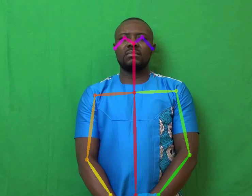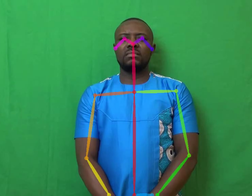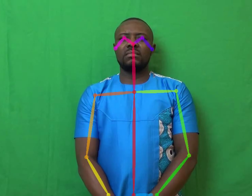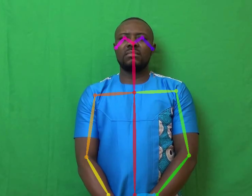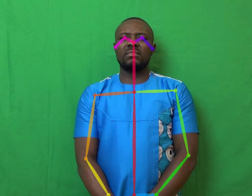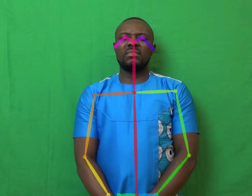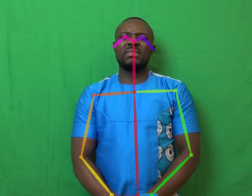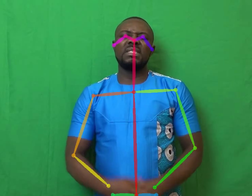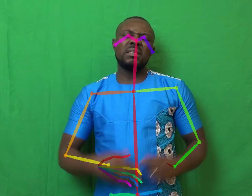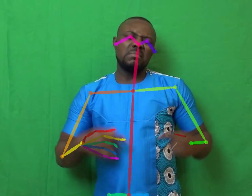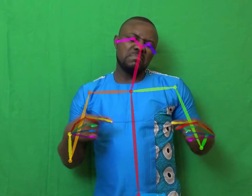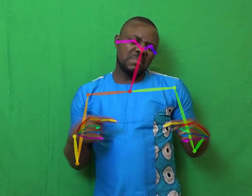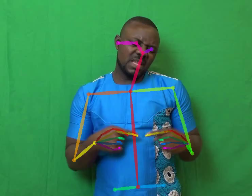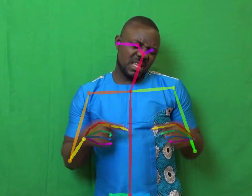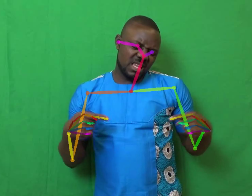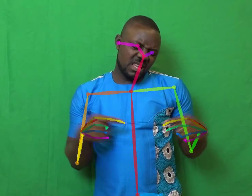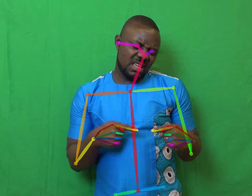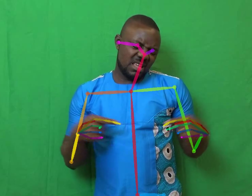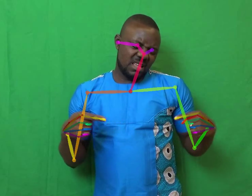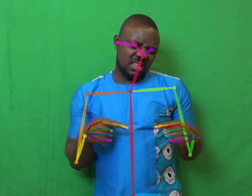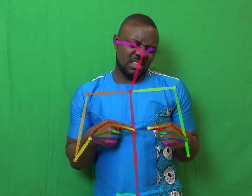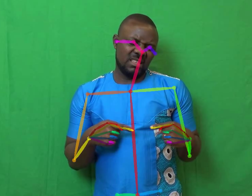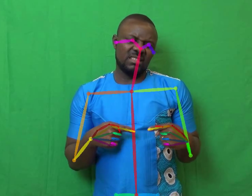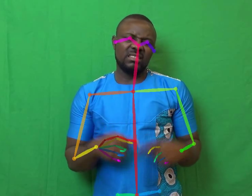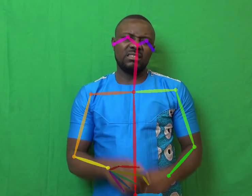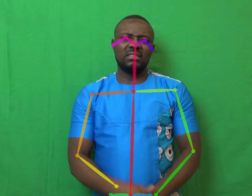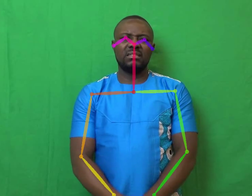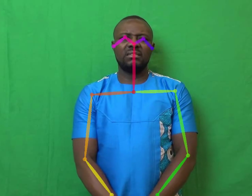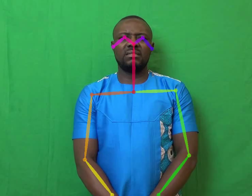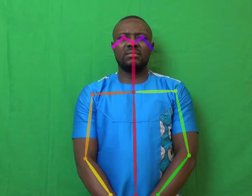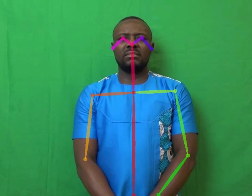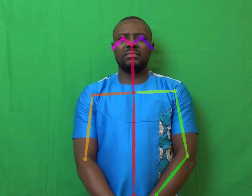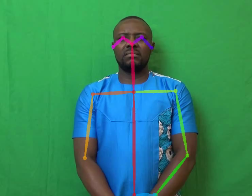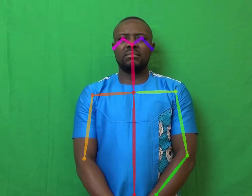pain